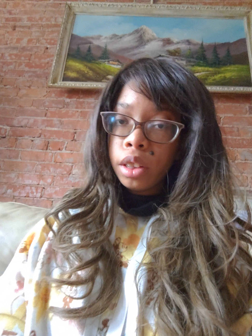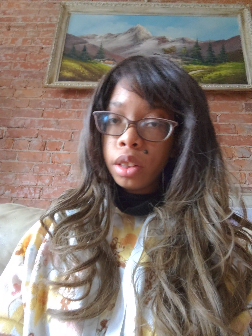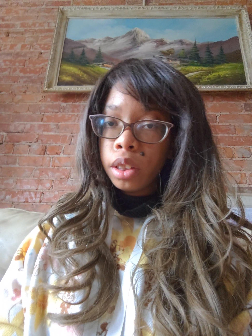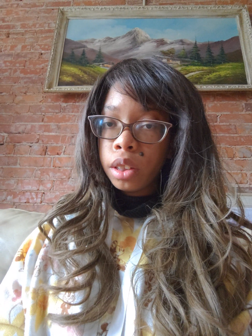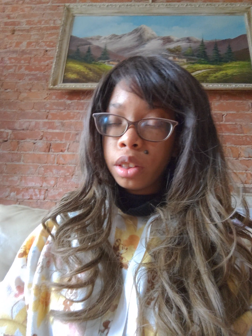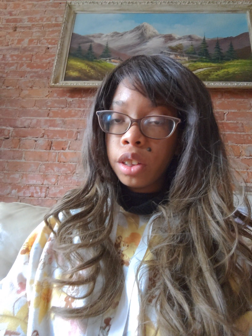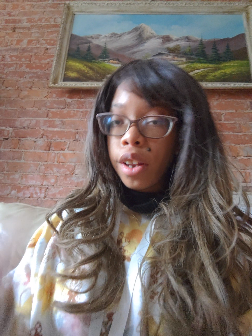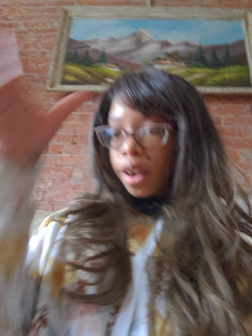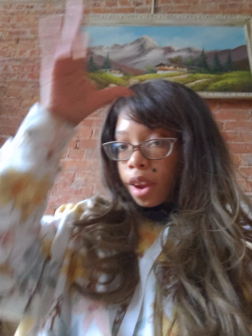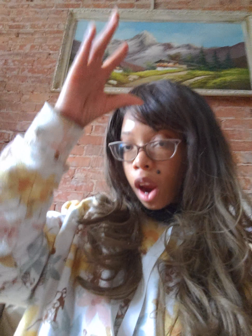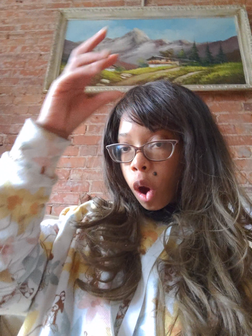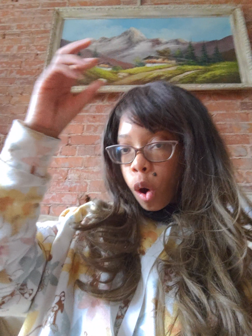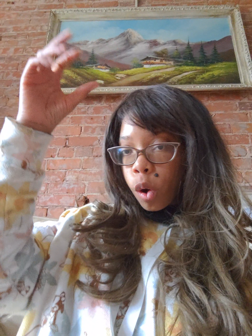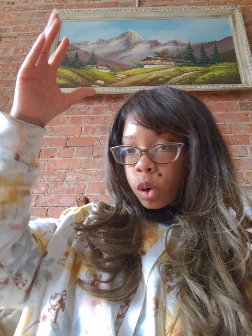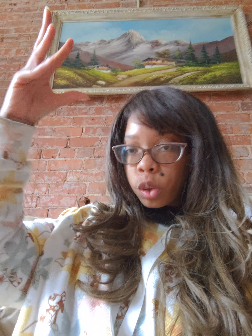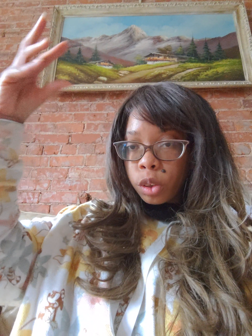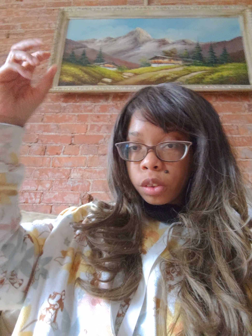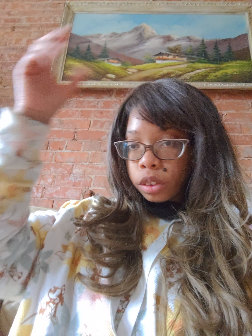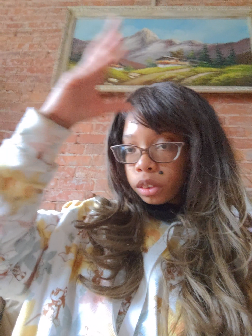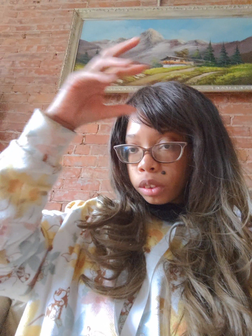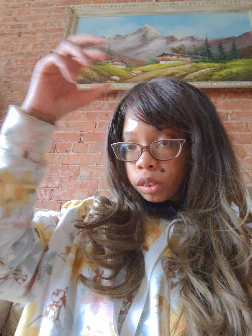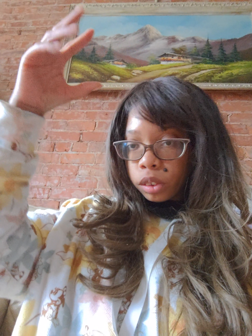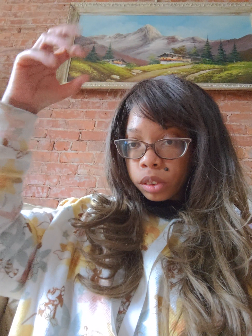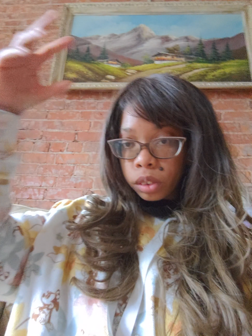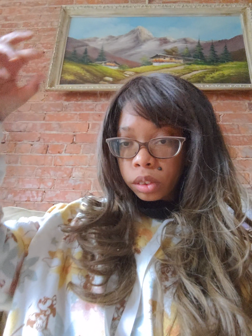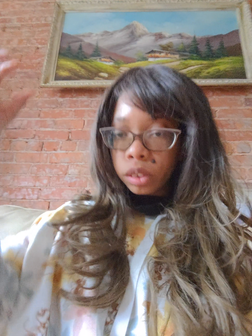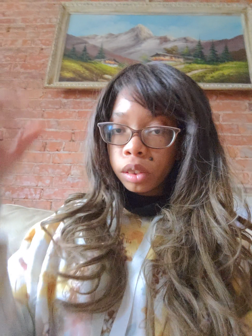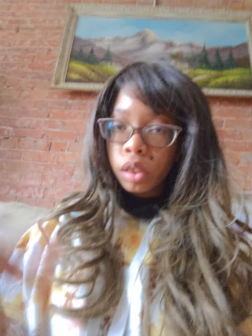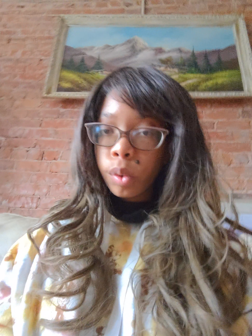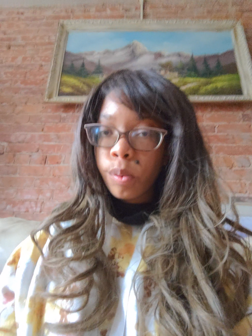cloud